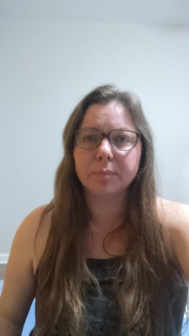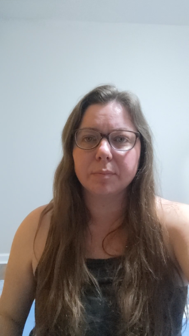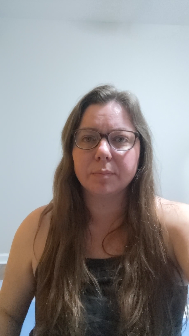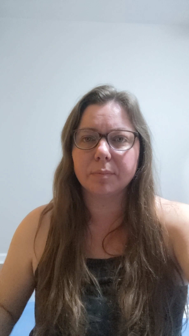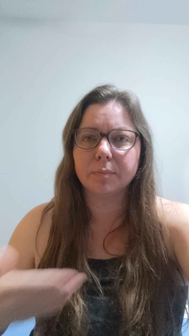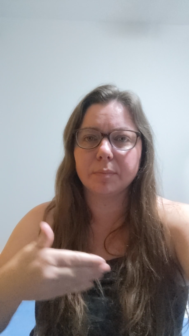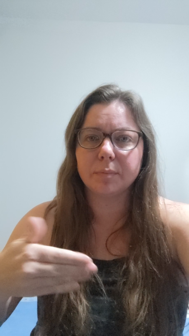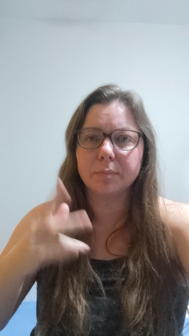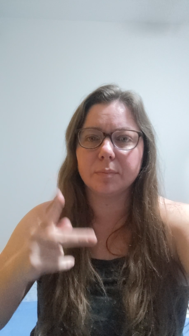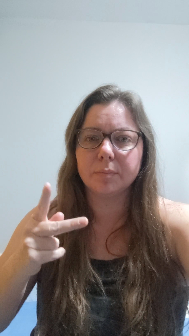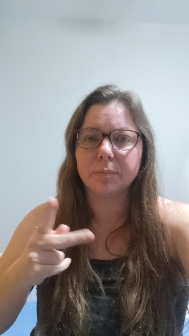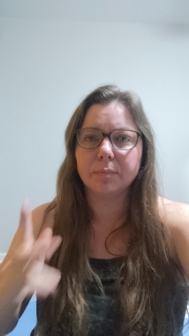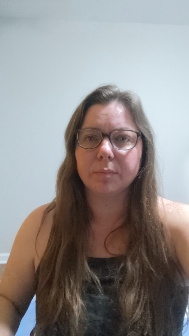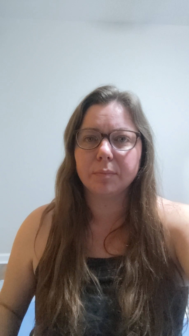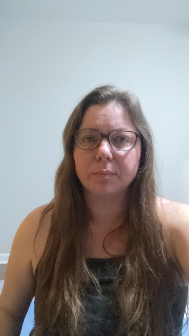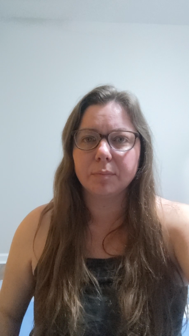babysitter